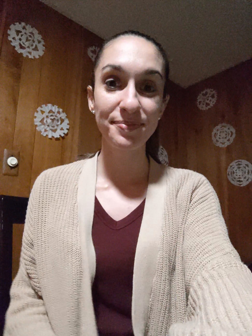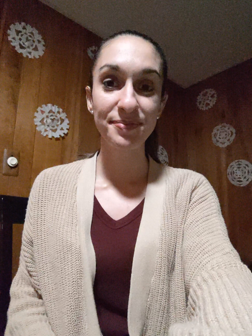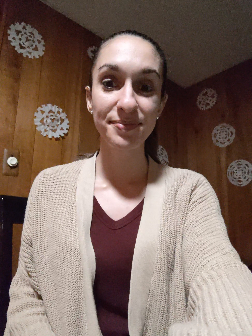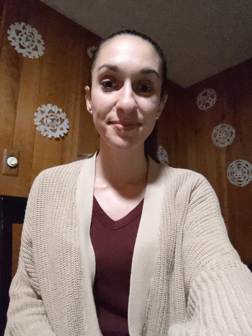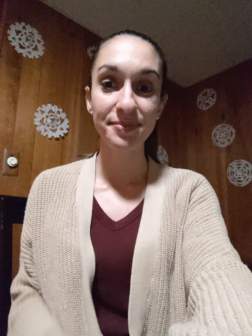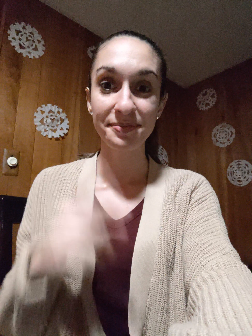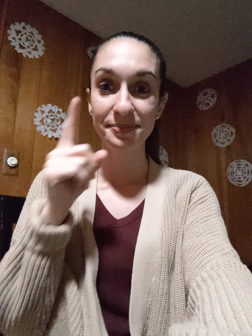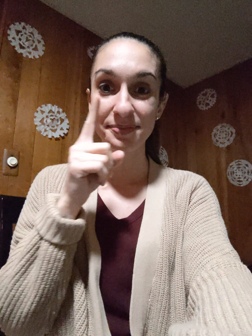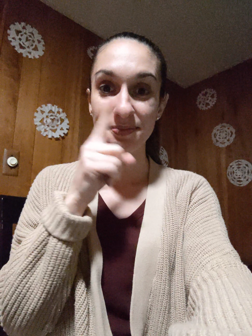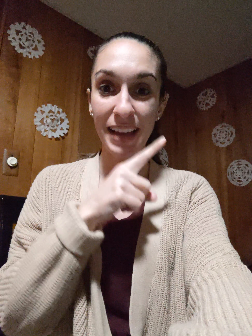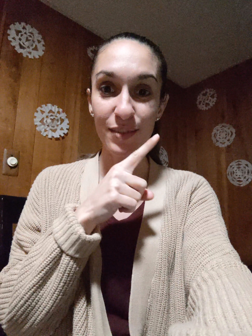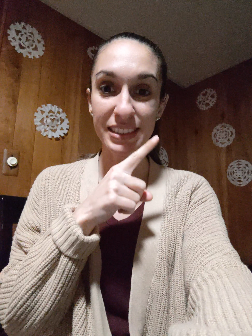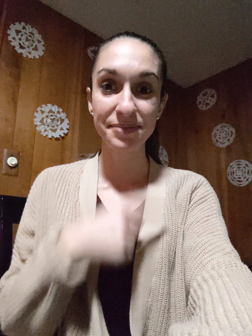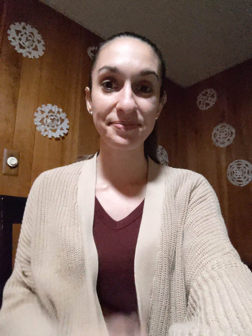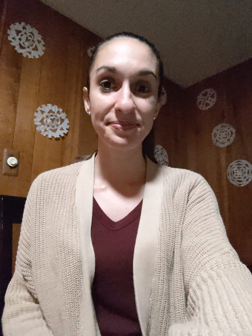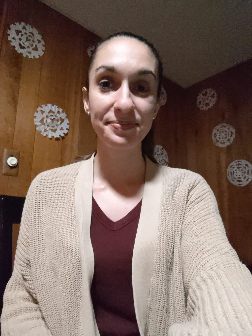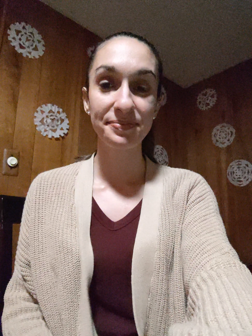mouse